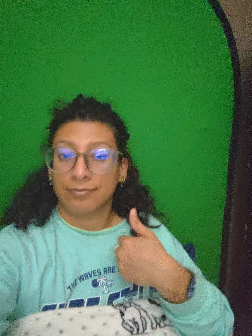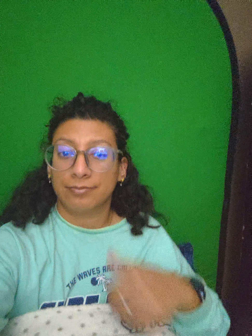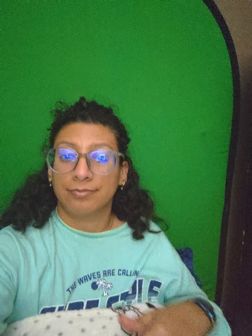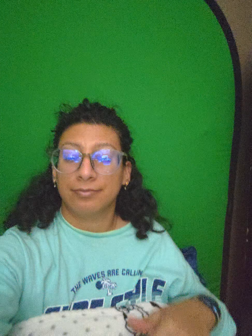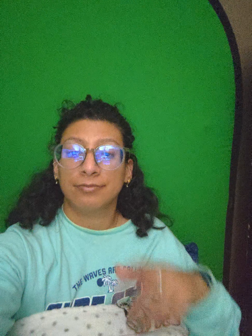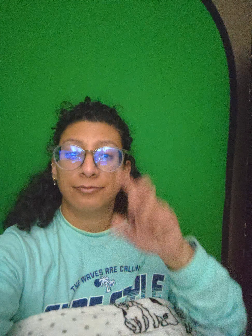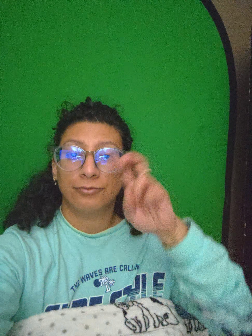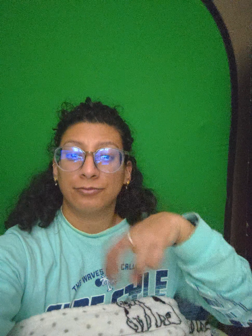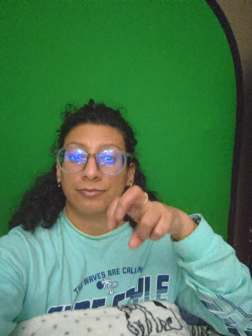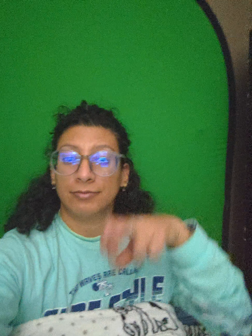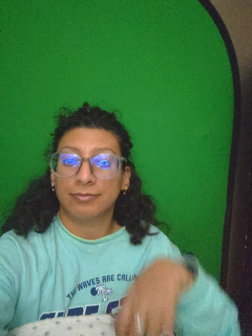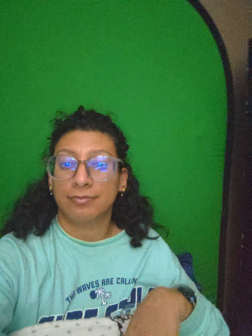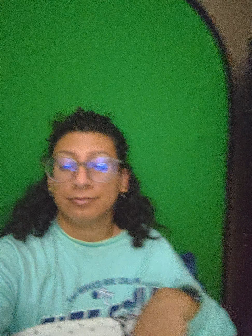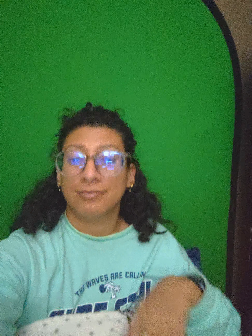chair